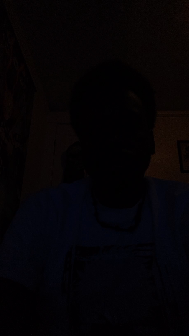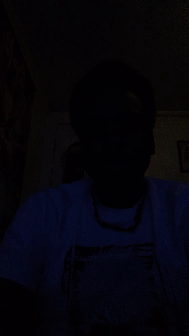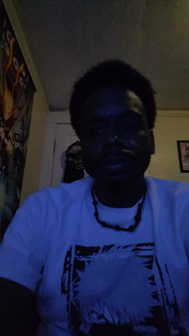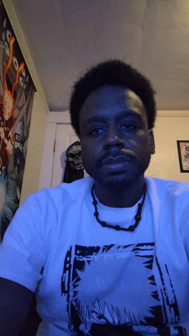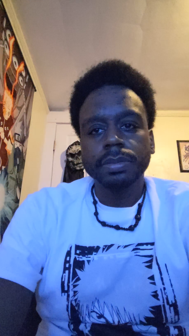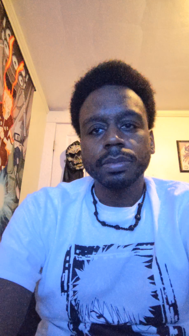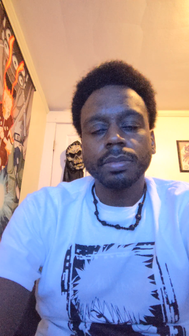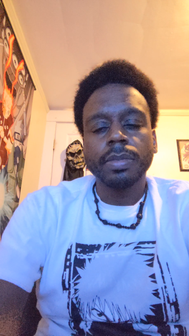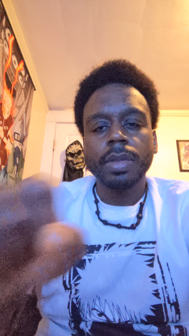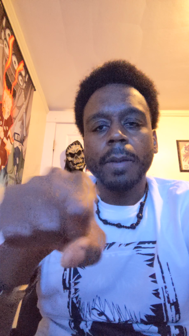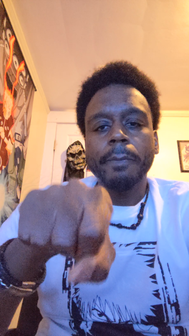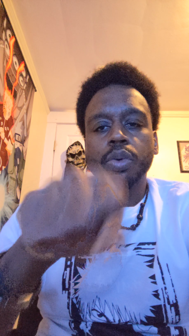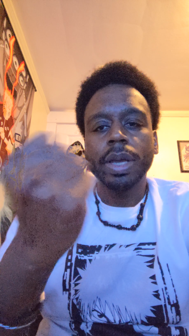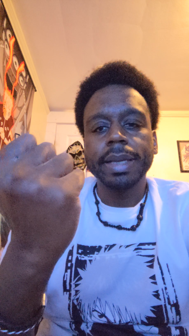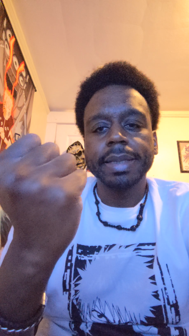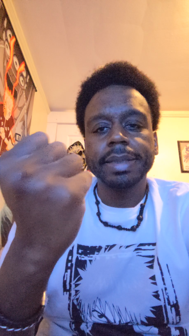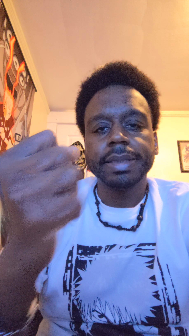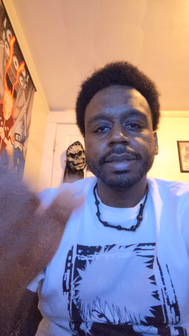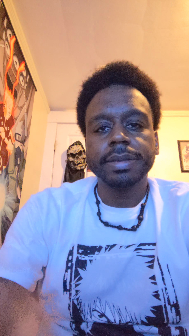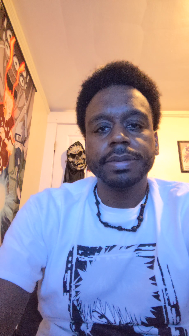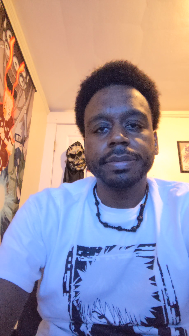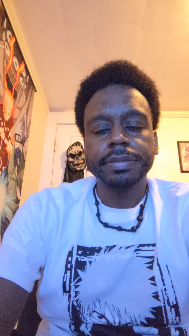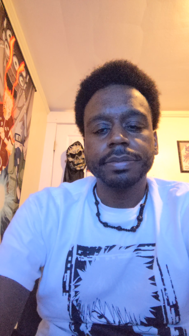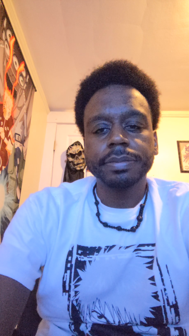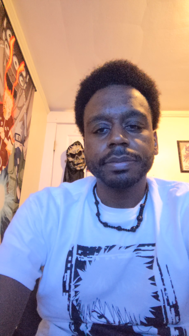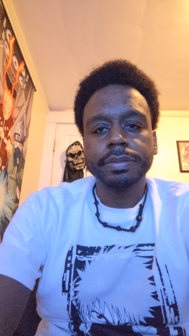break